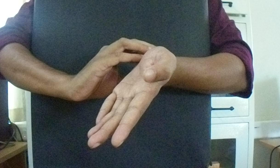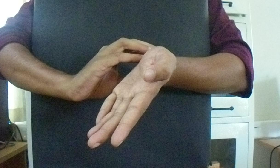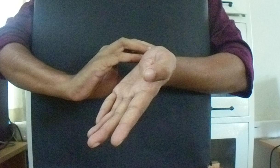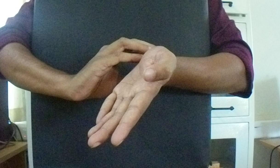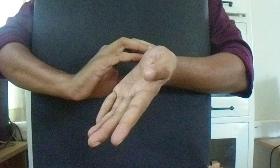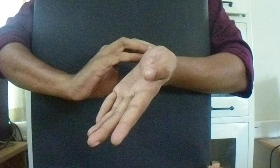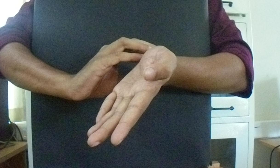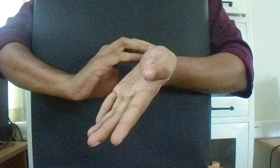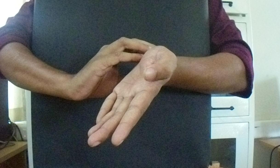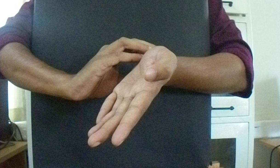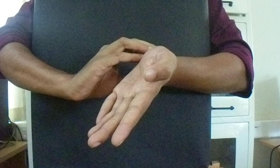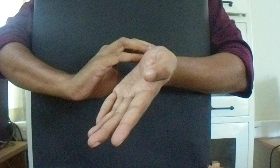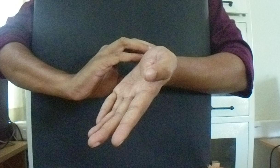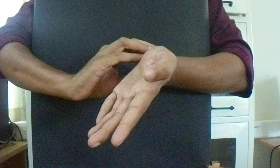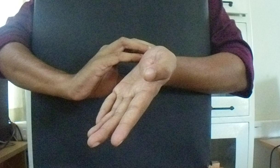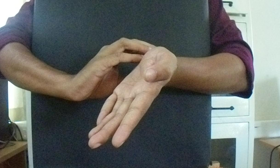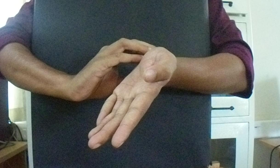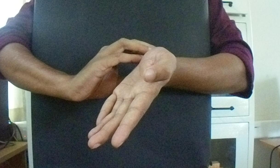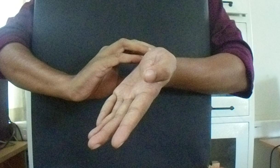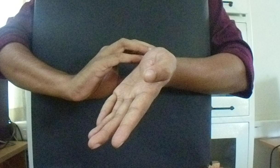doctor